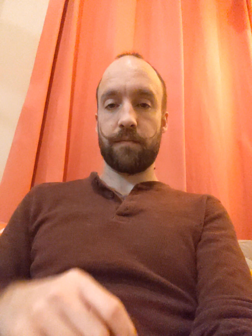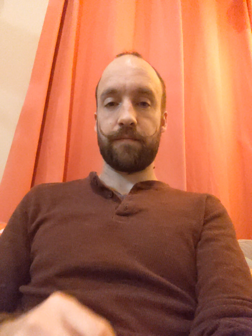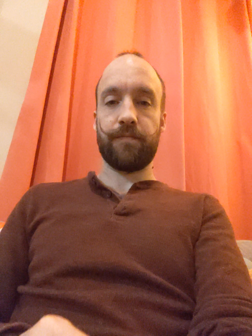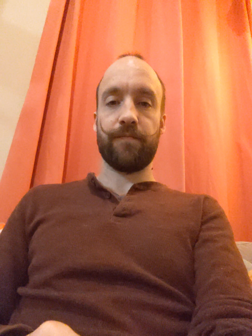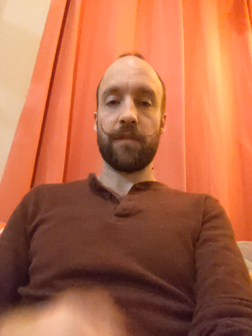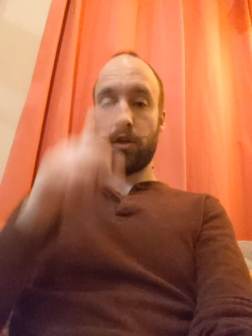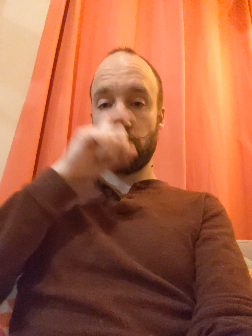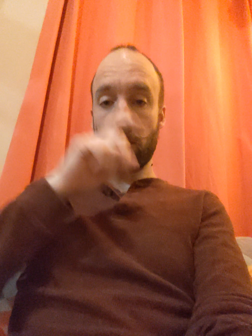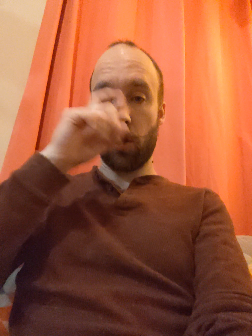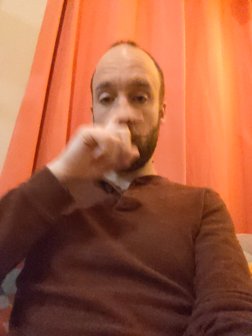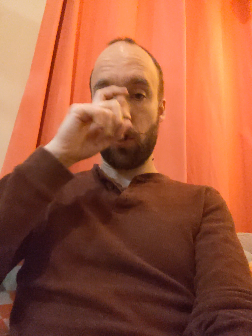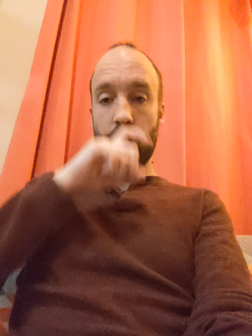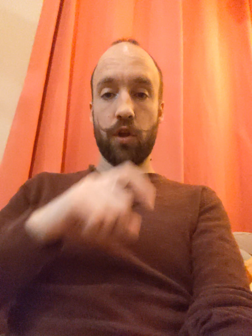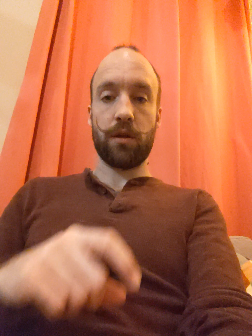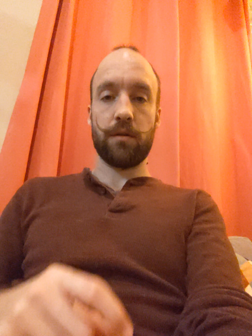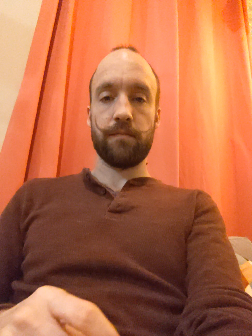doll